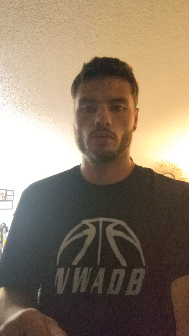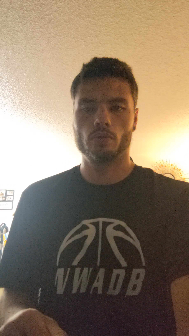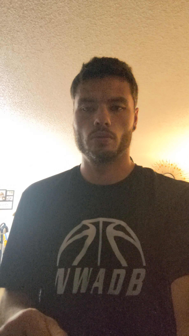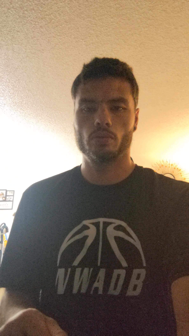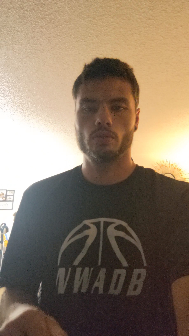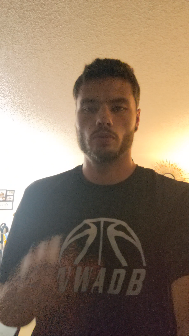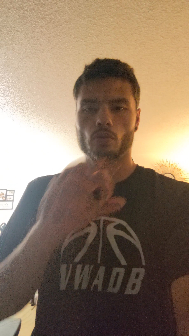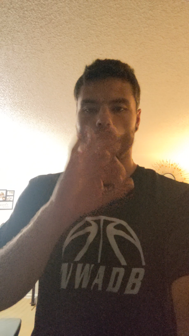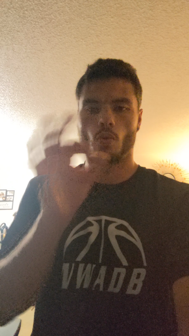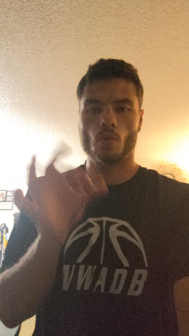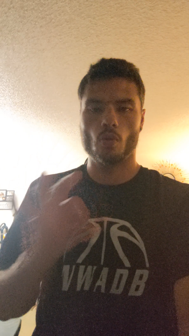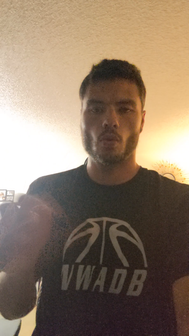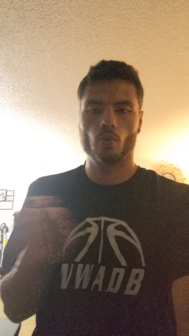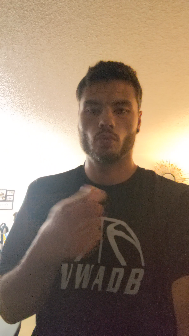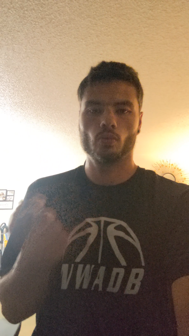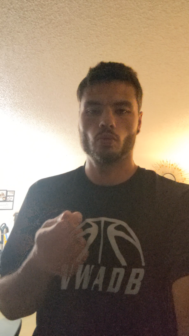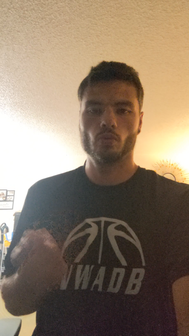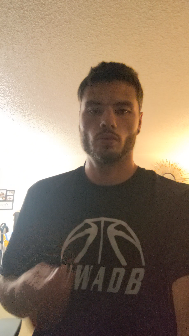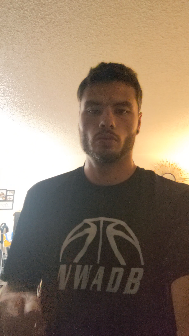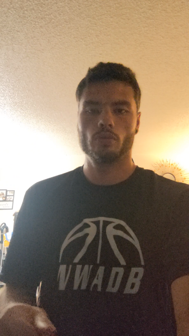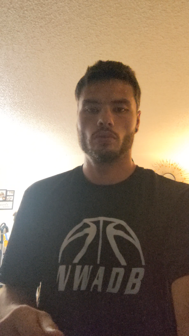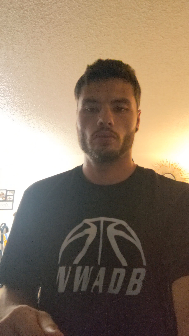hose